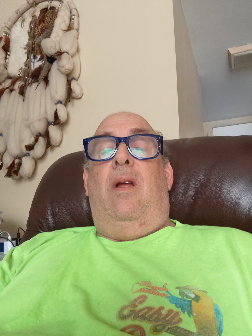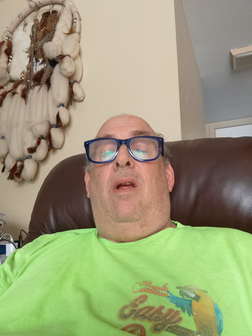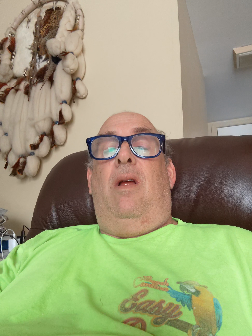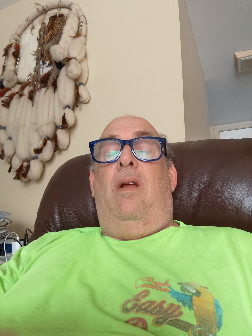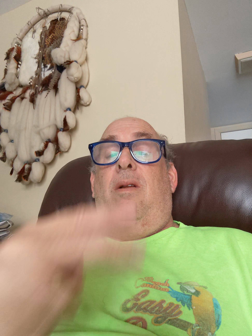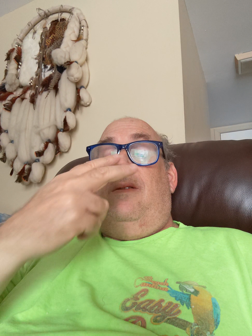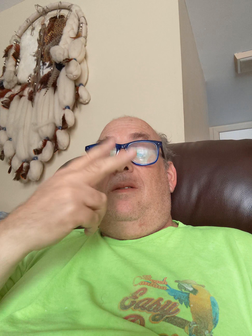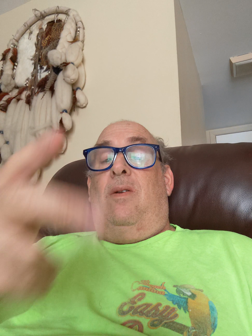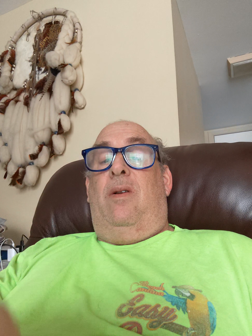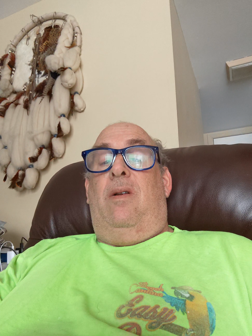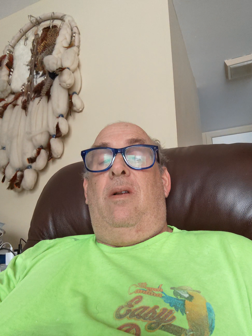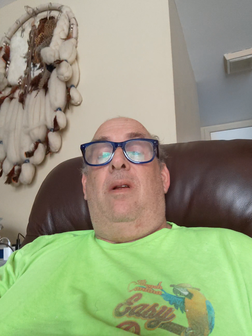see